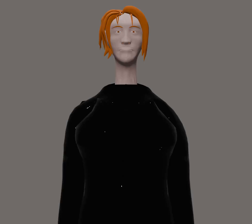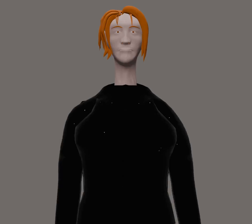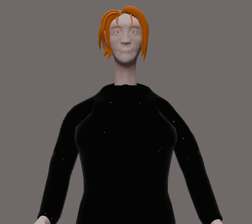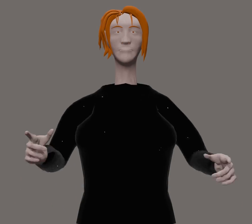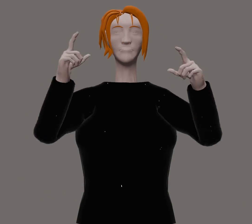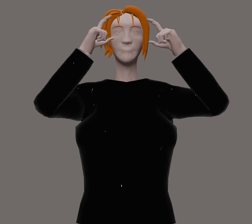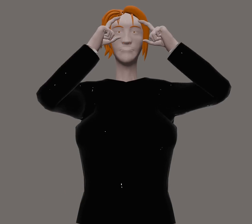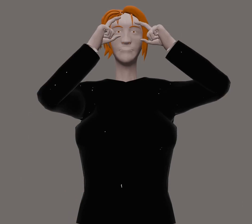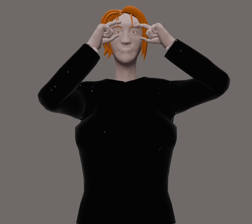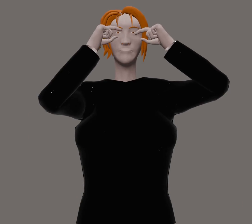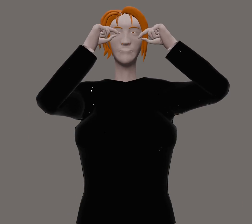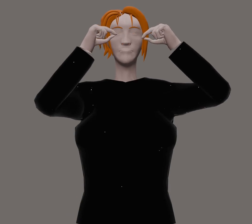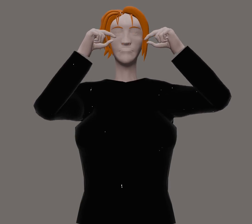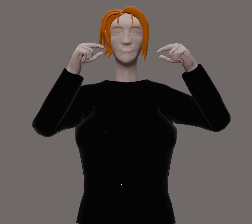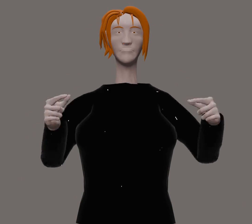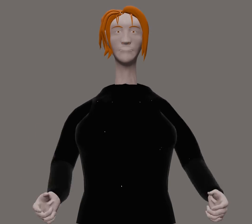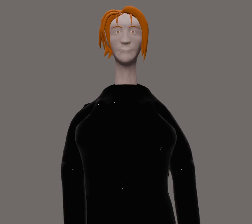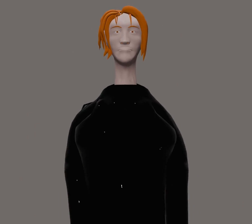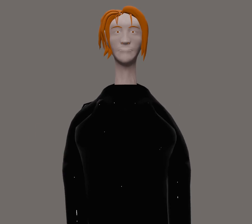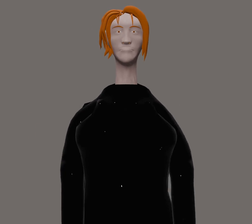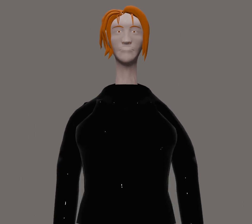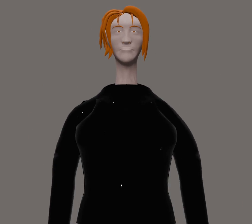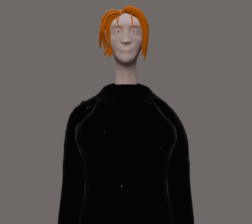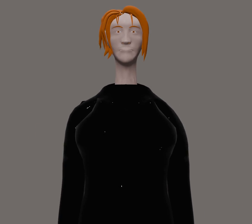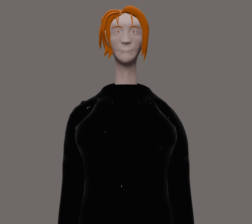Blink